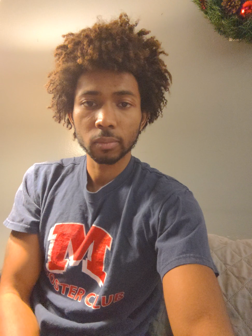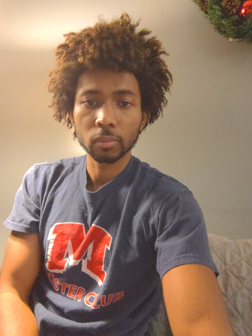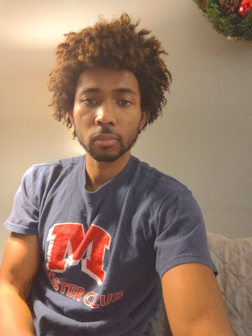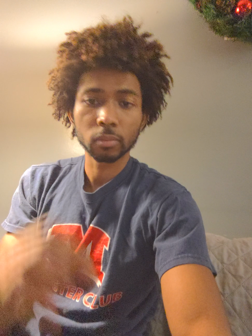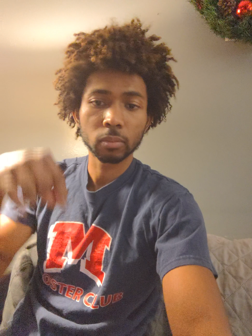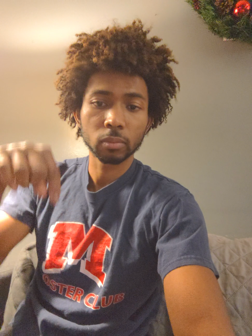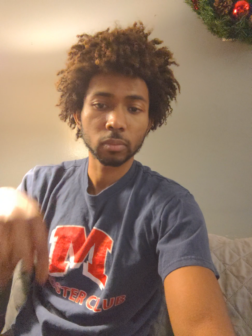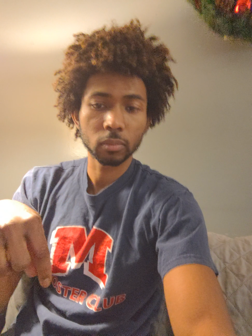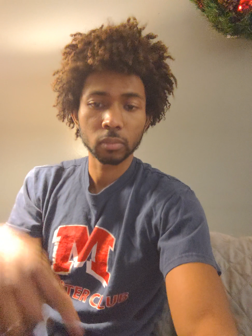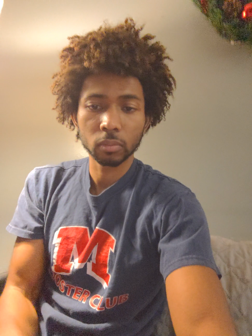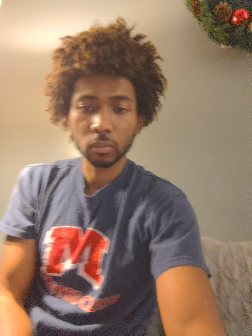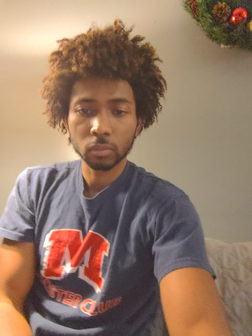down